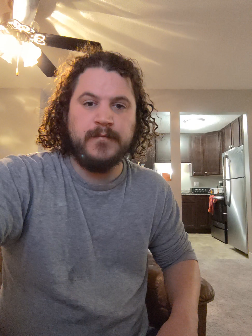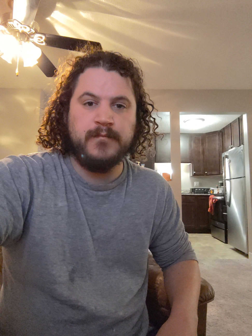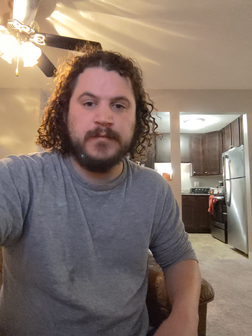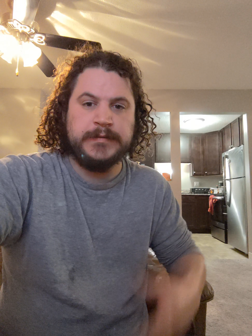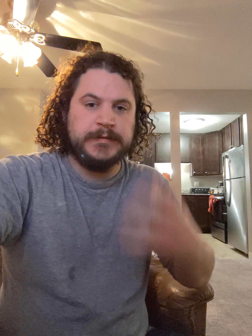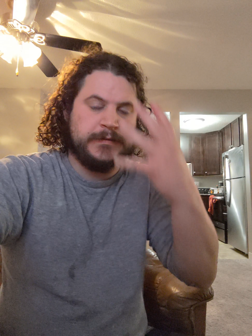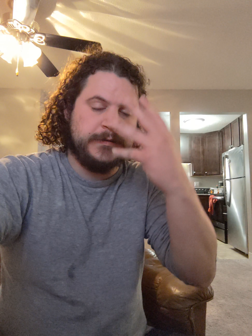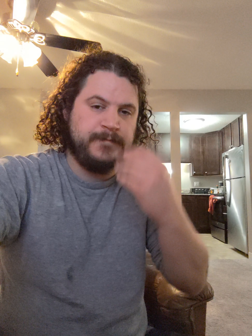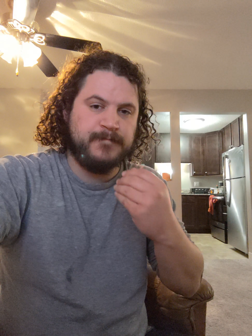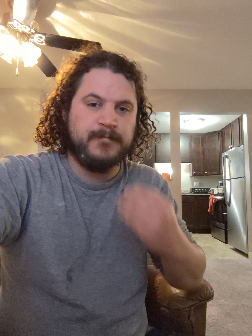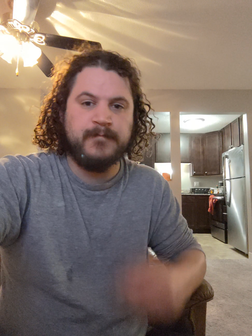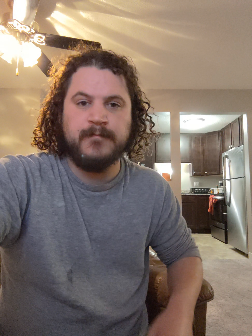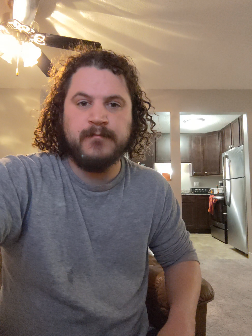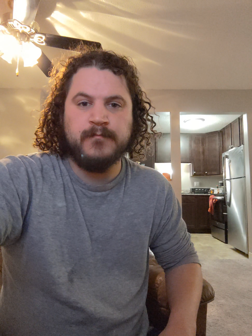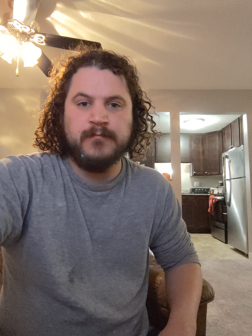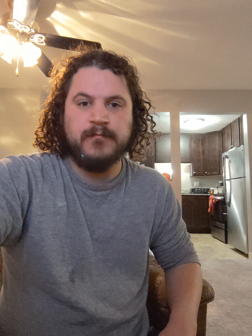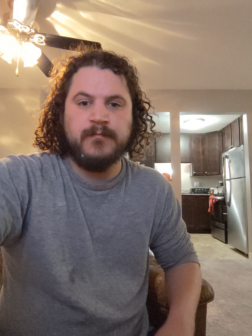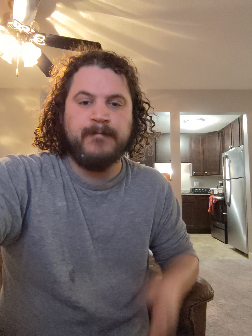sleep